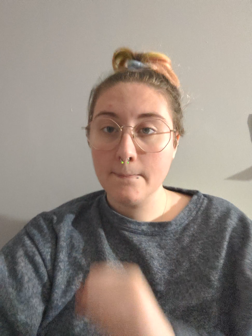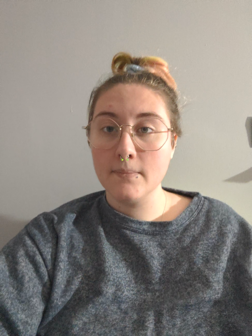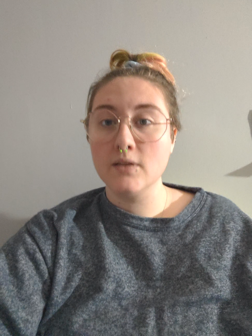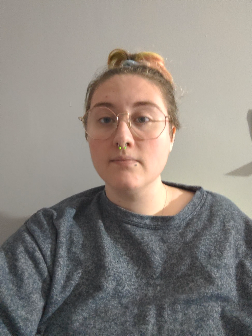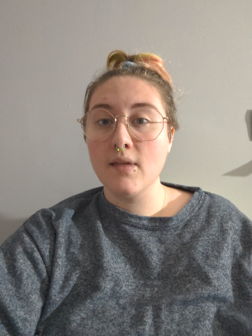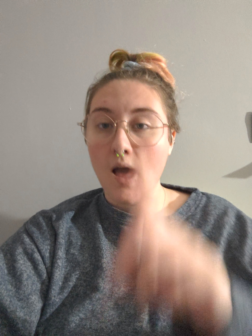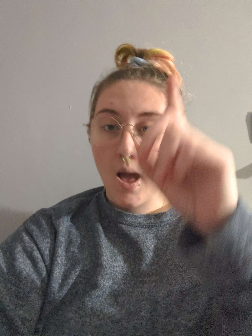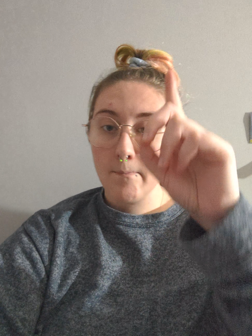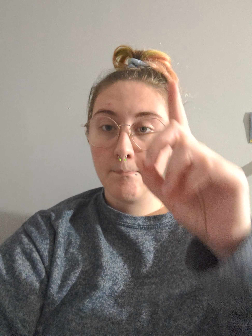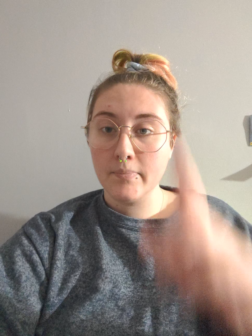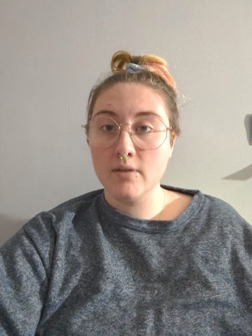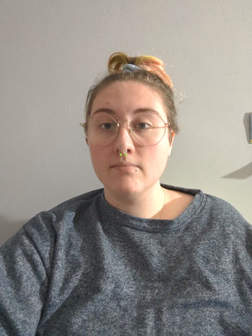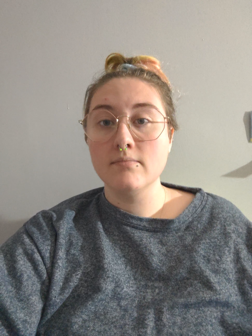up